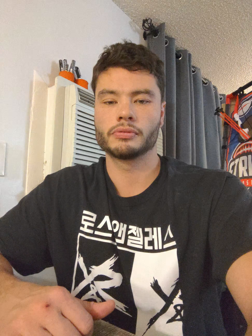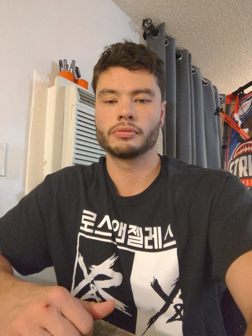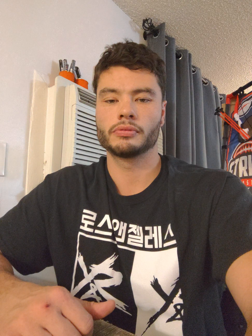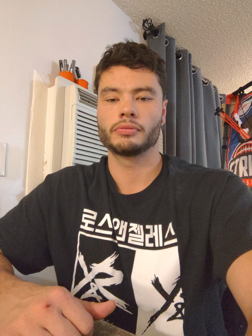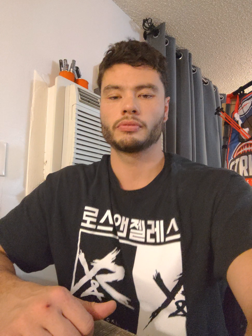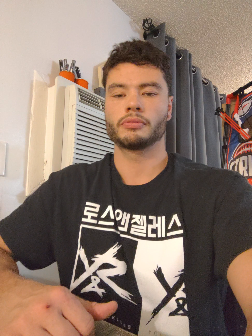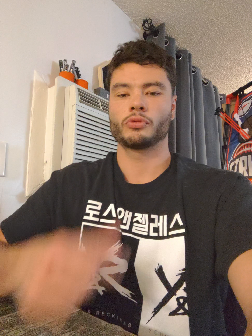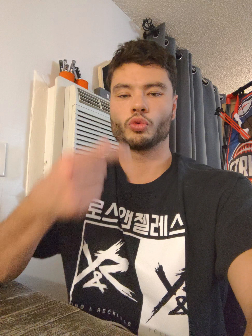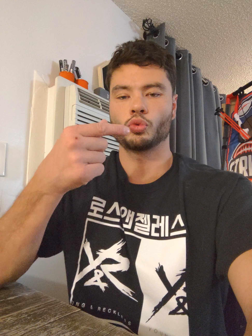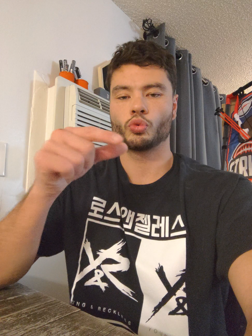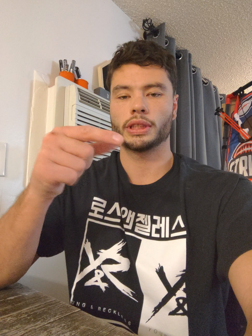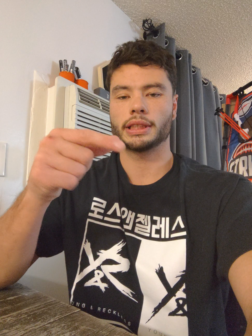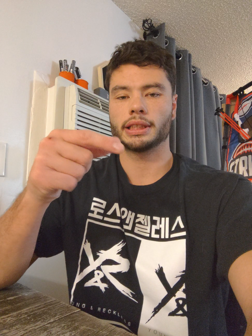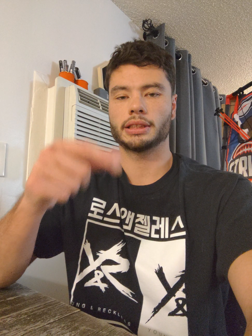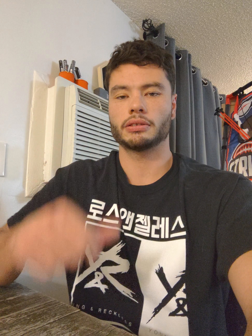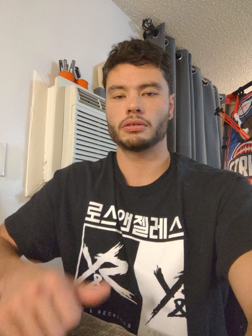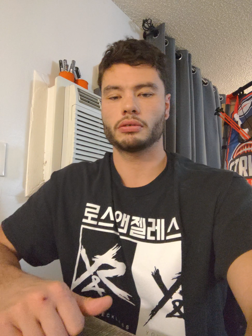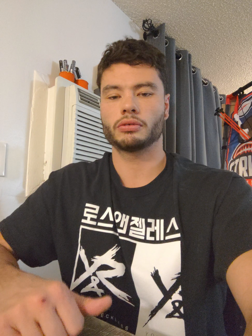green